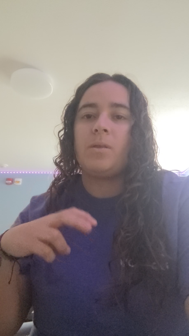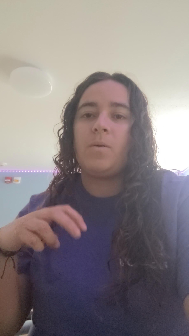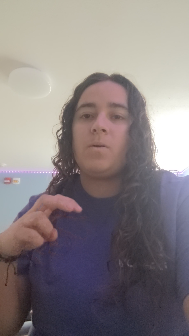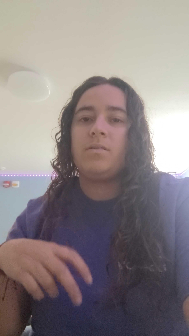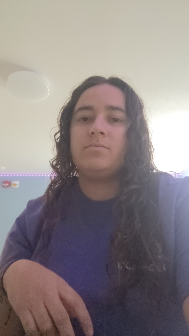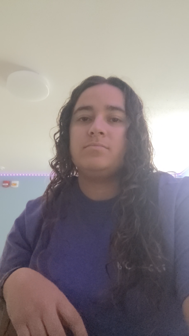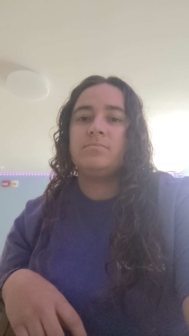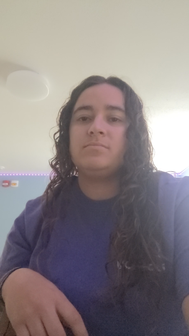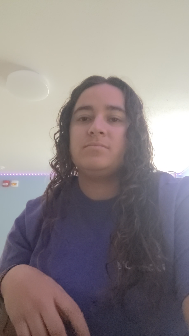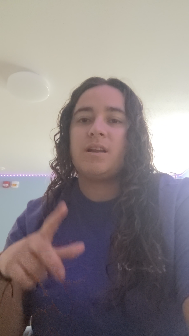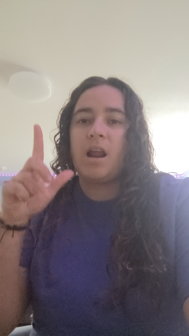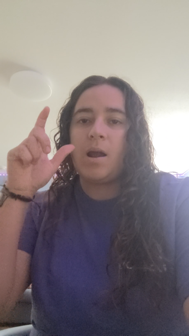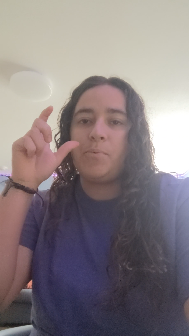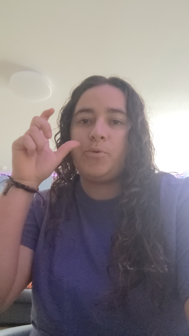camera